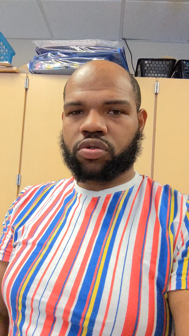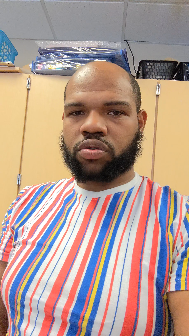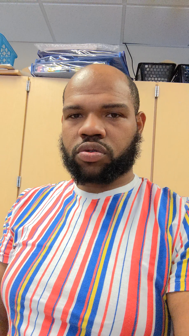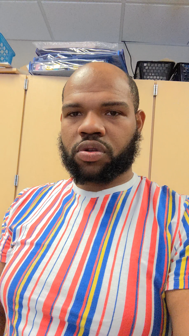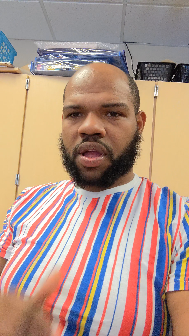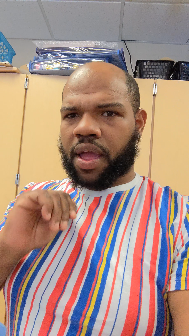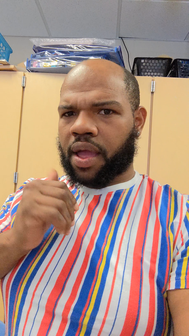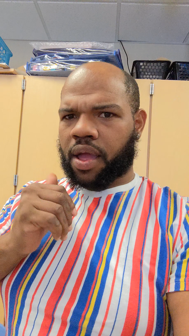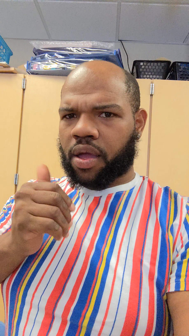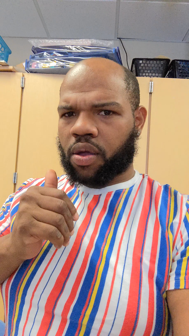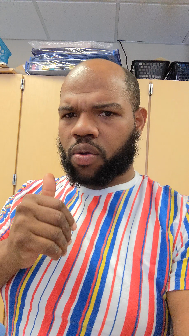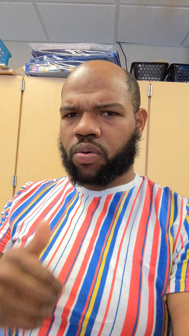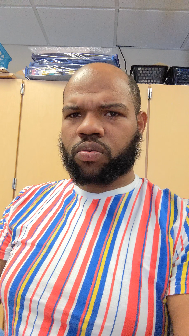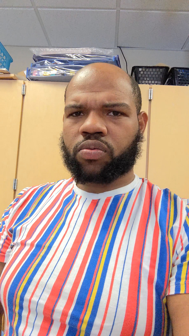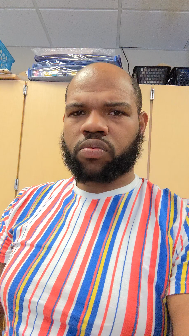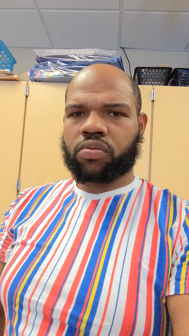how